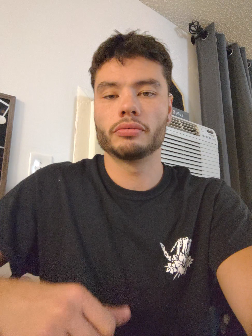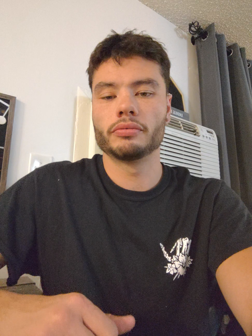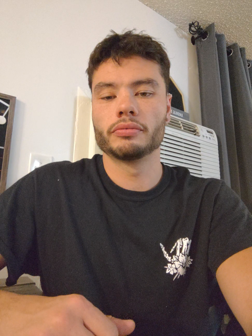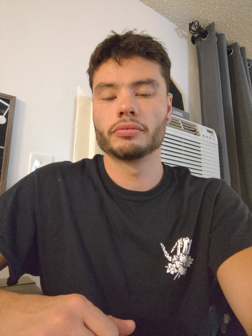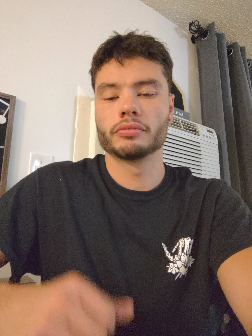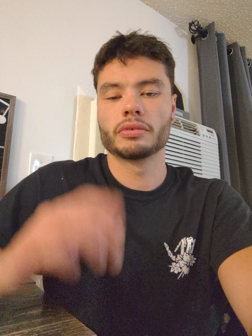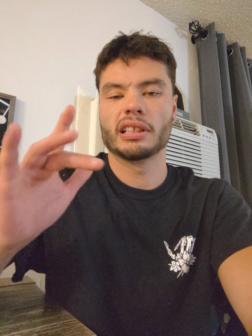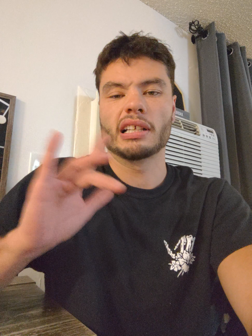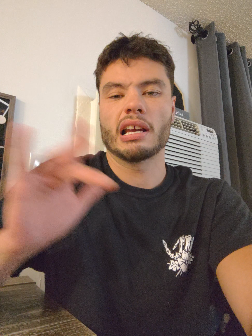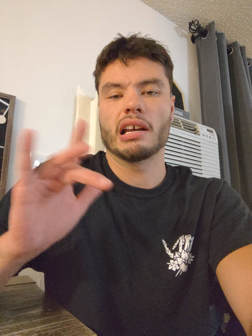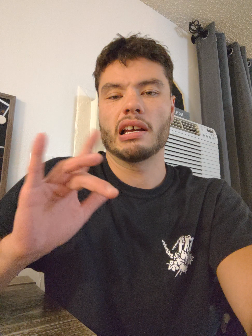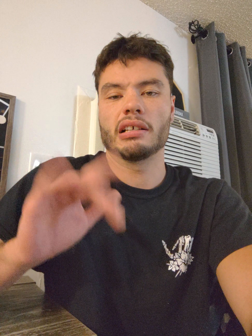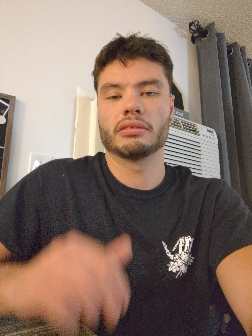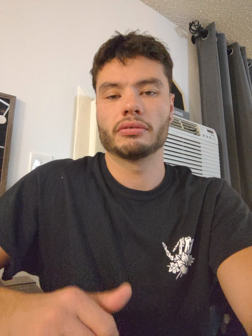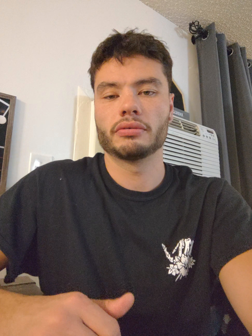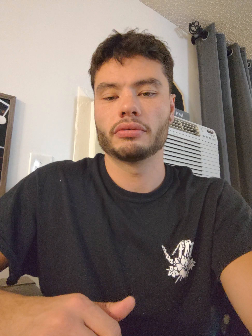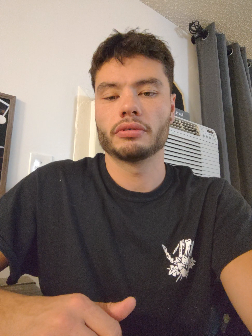yucky